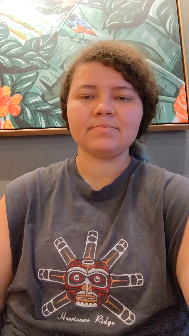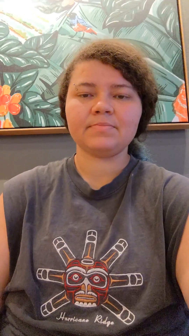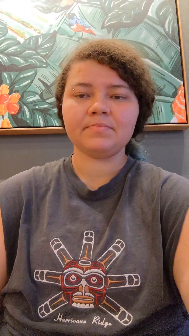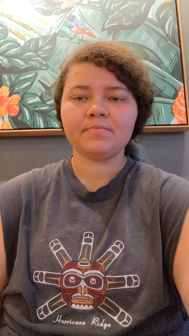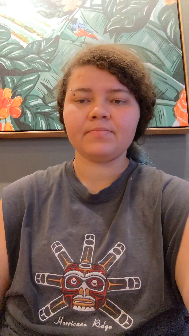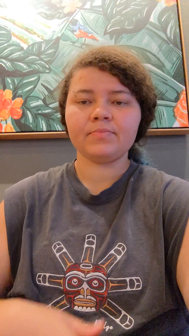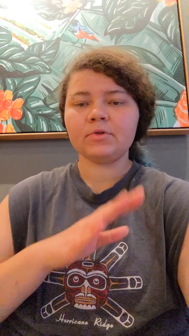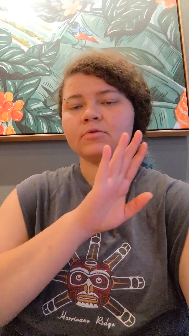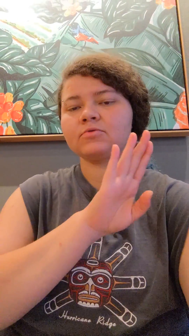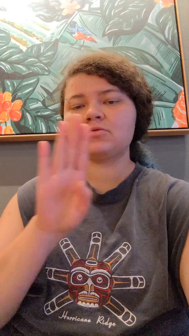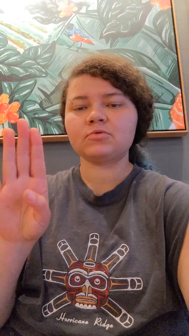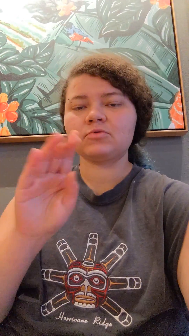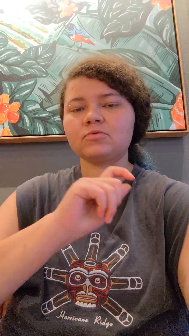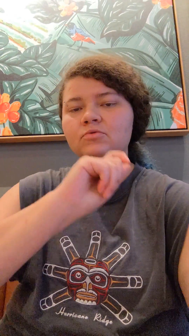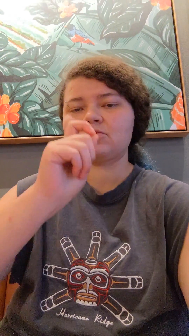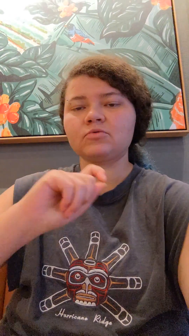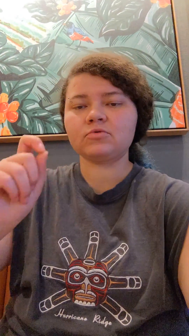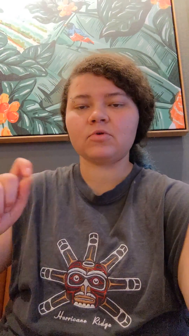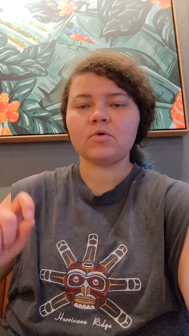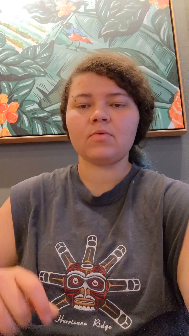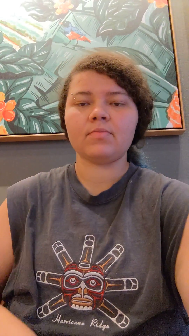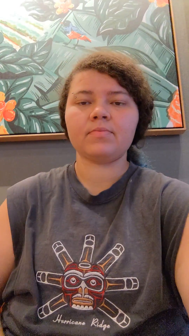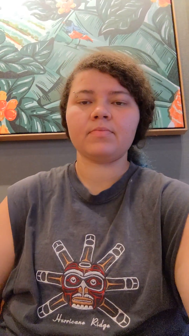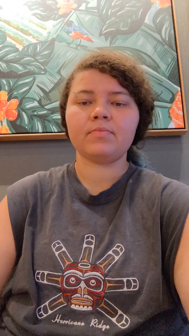chalk